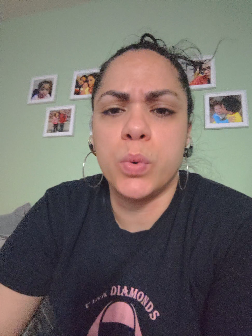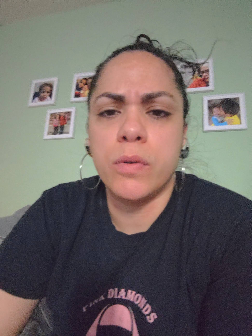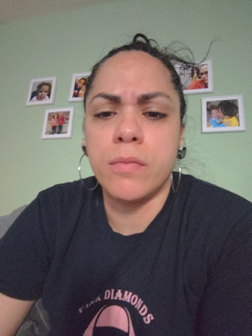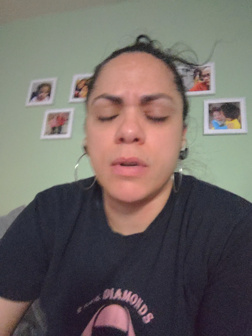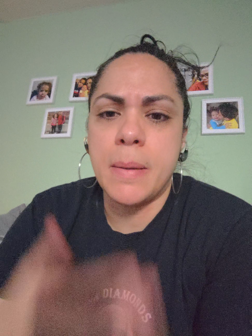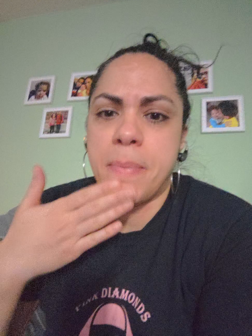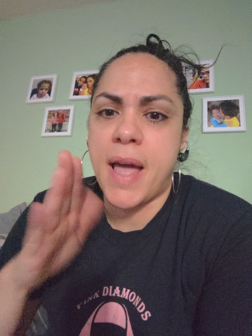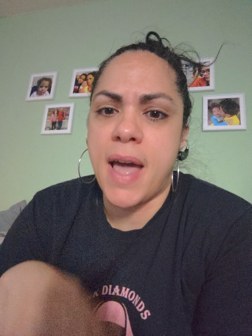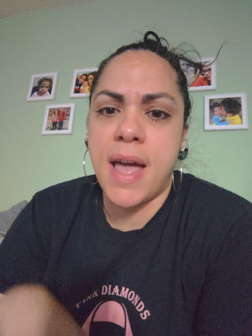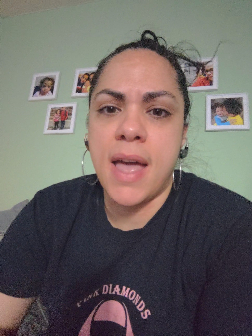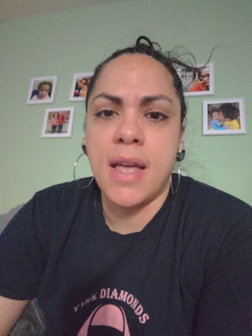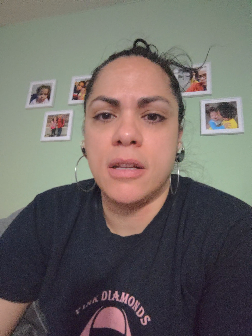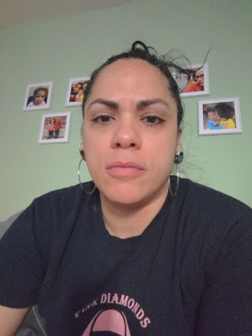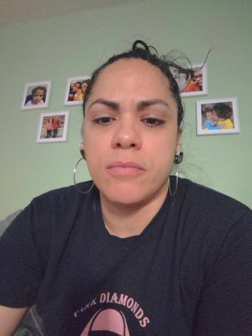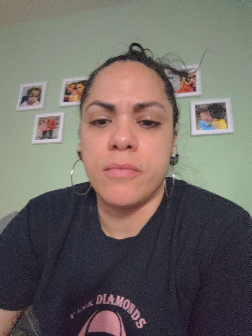bad